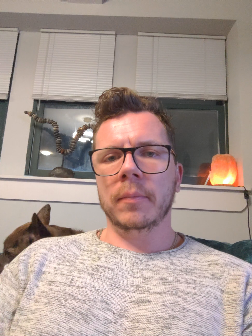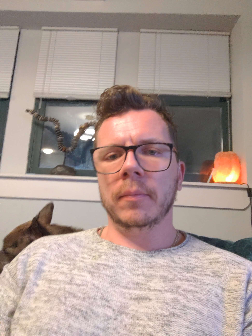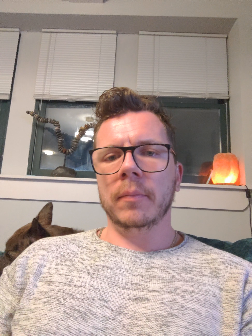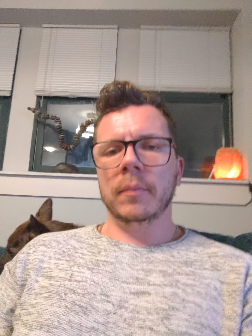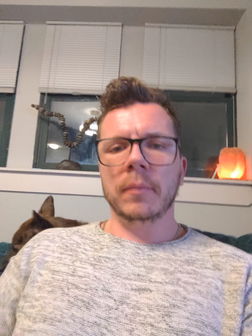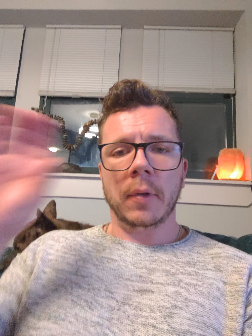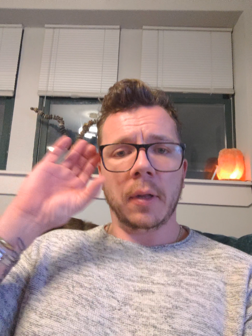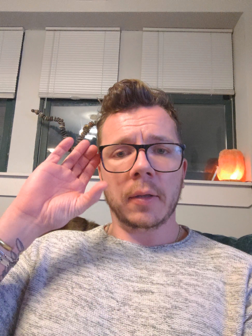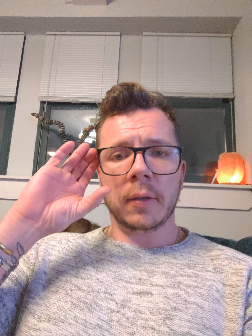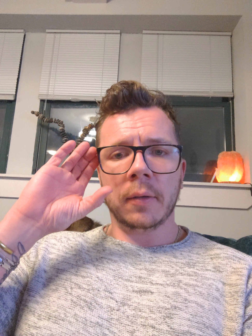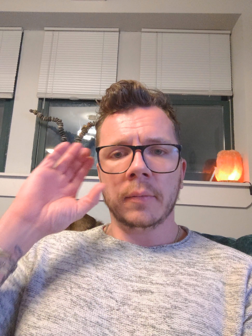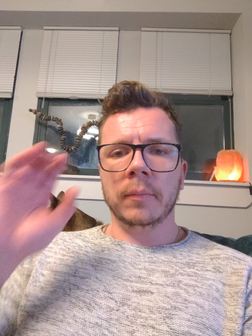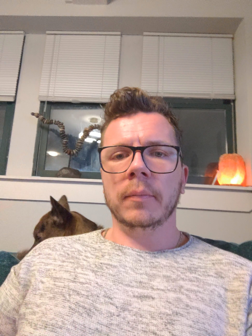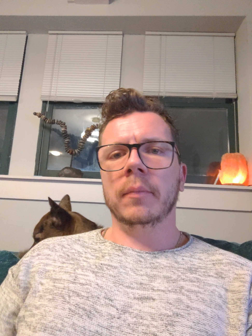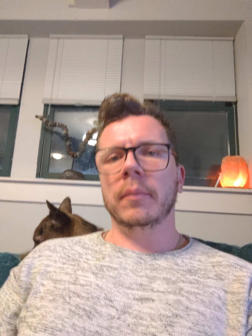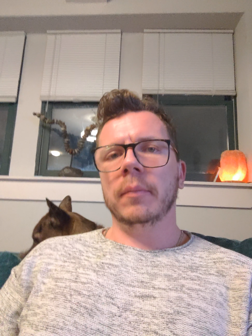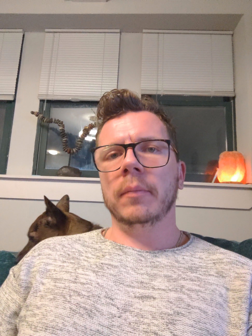listen